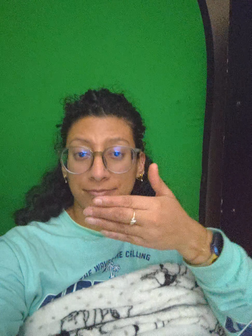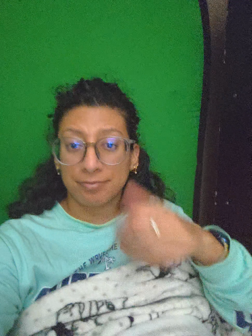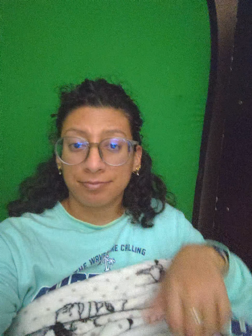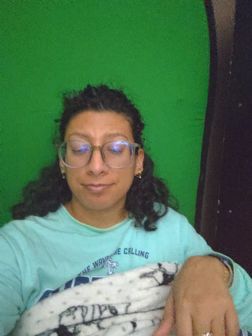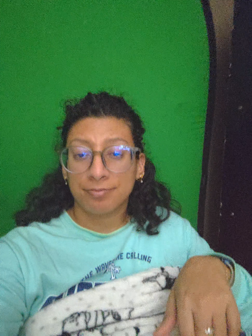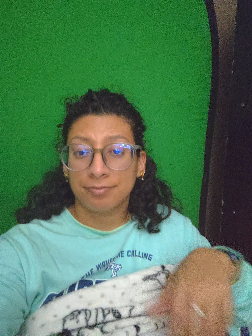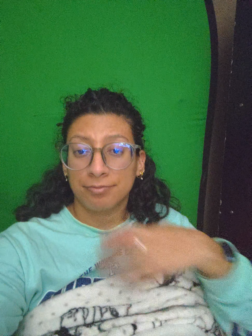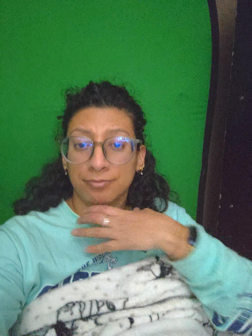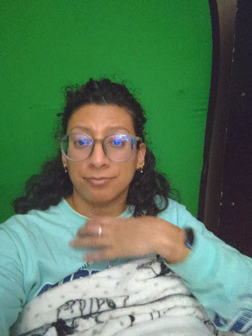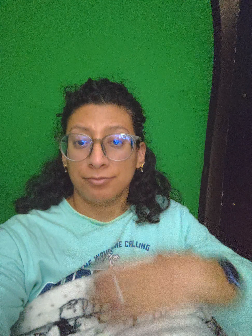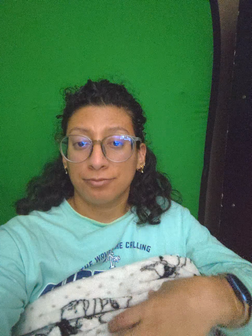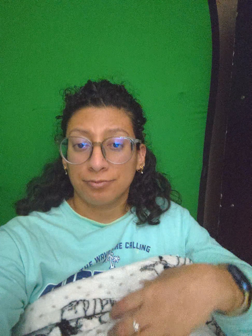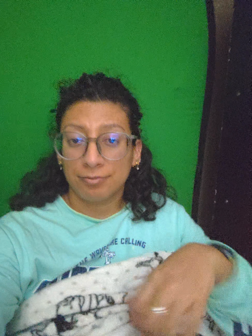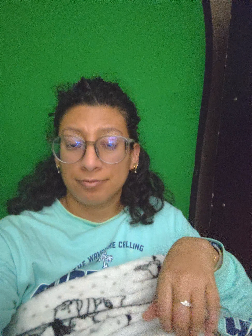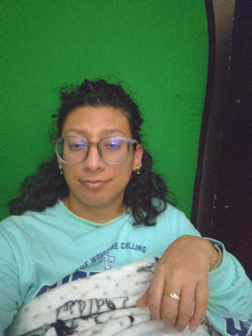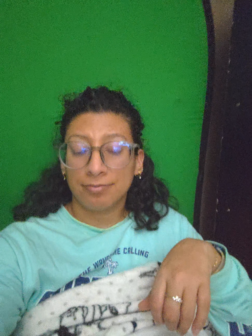hungry